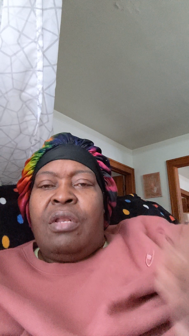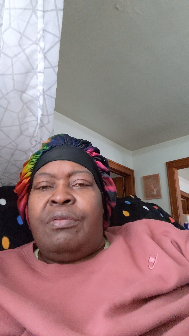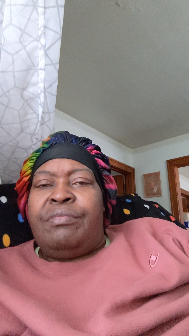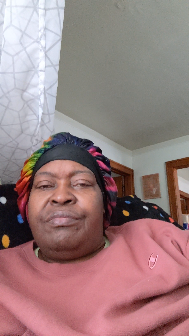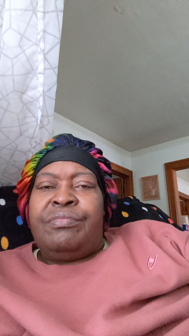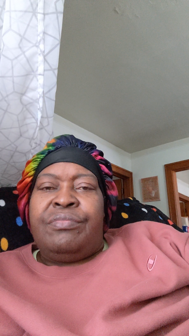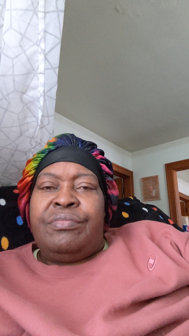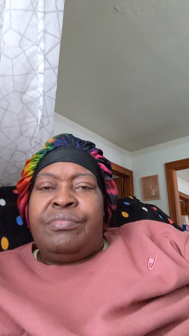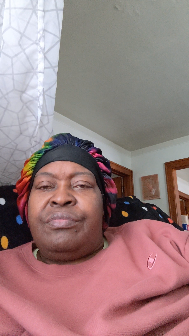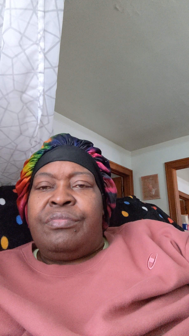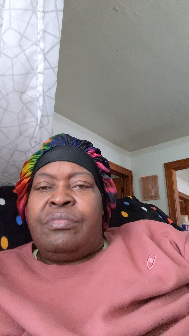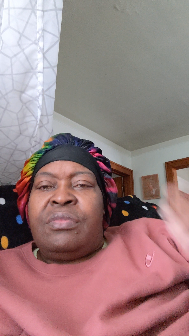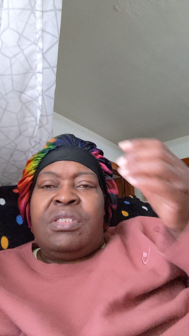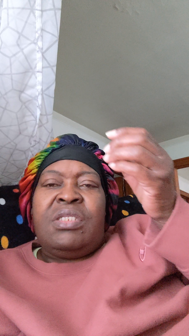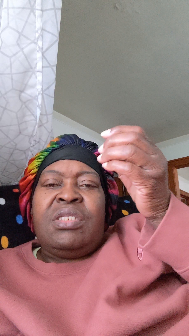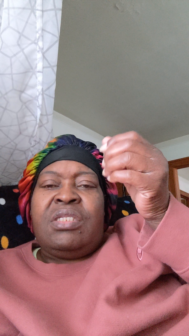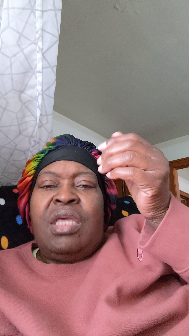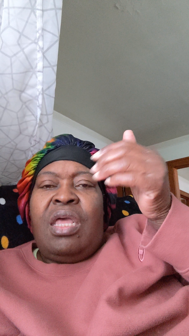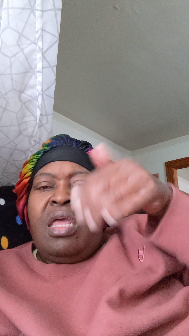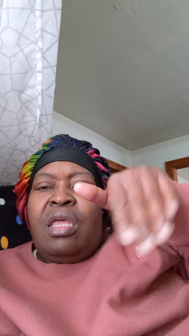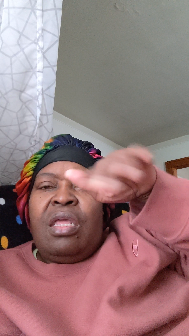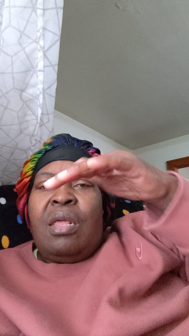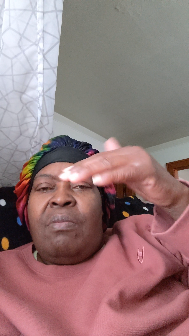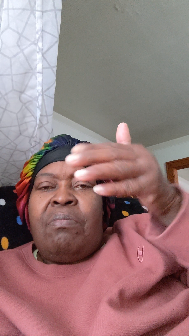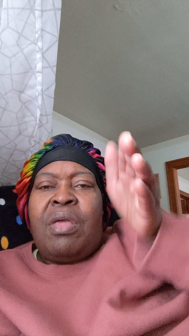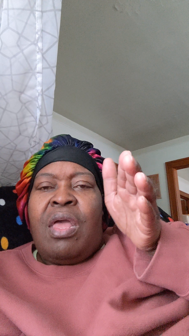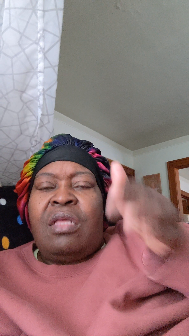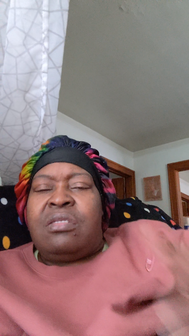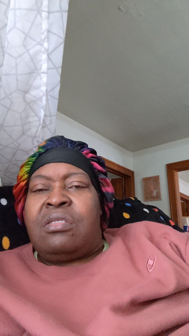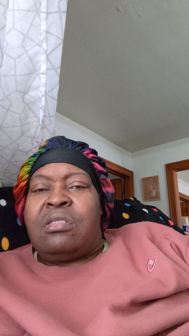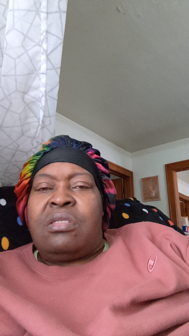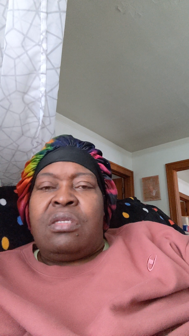sandbox